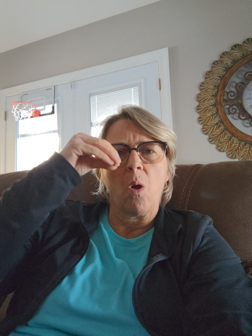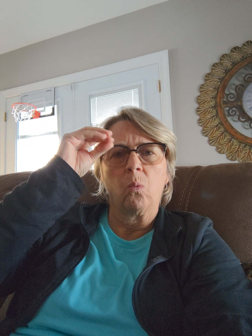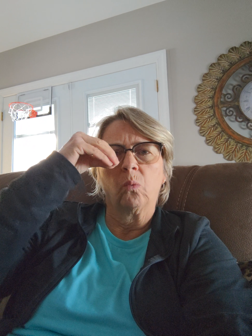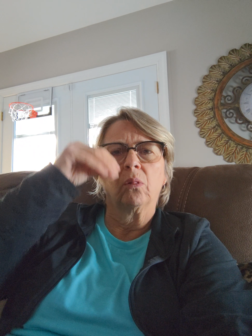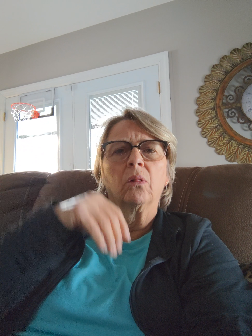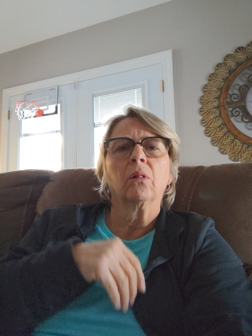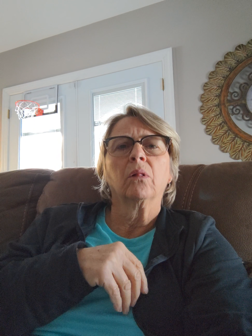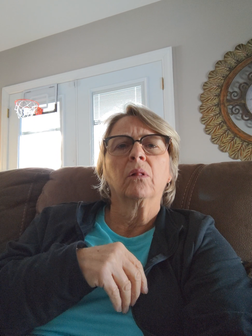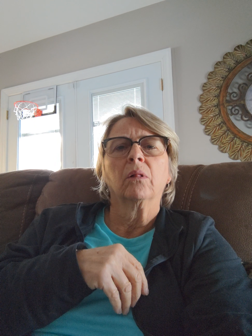owl